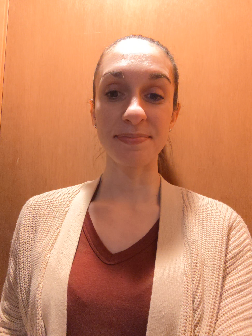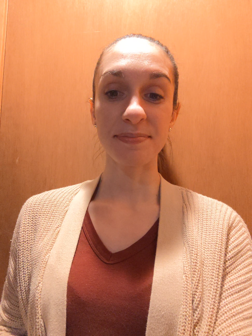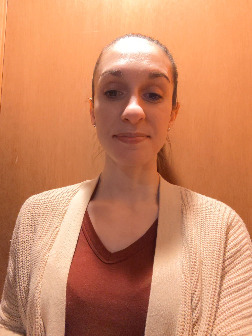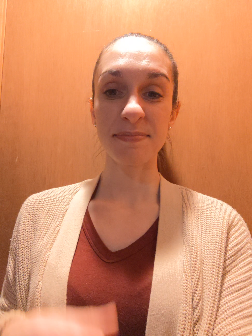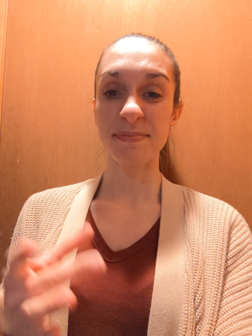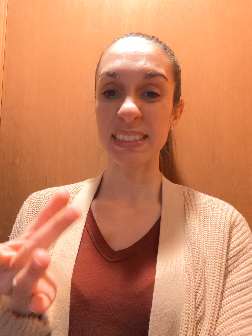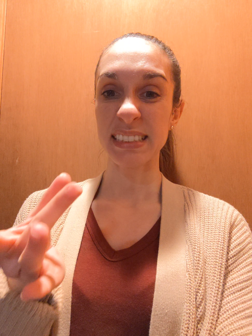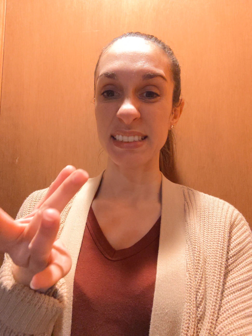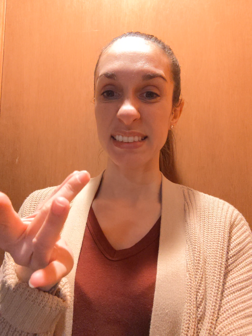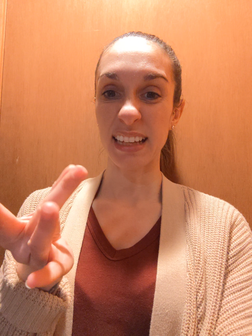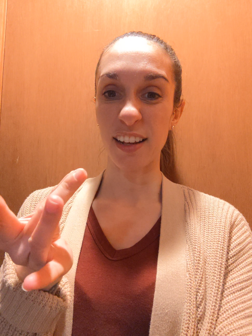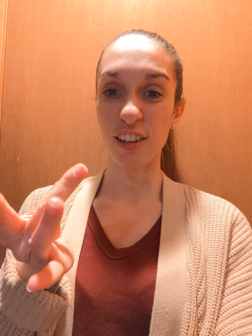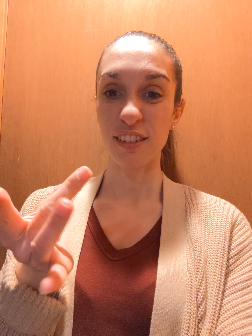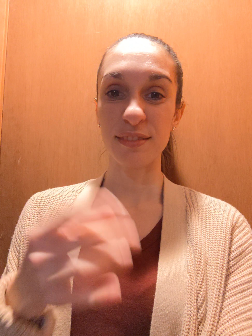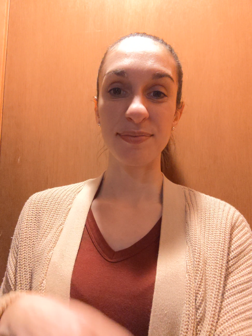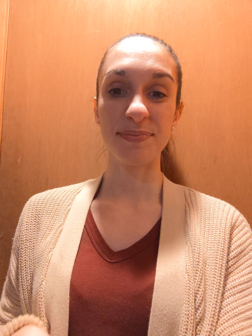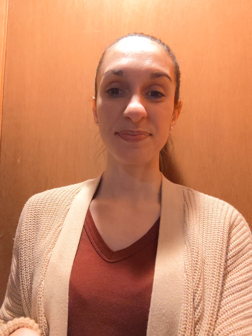sticky